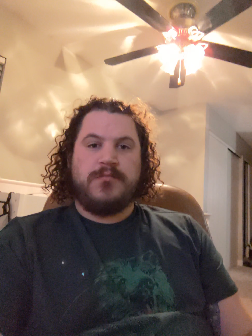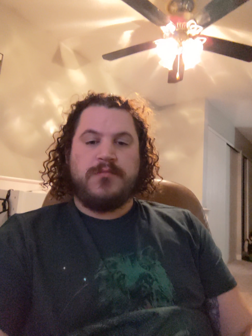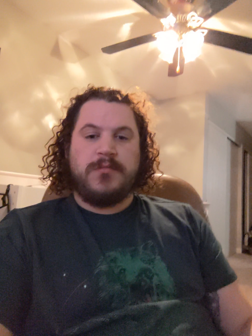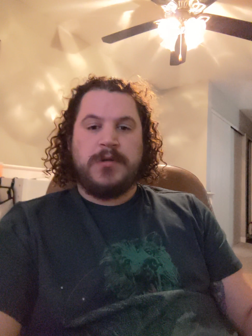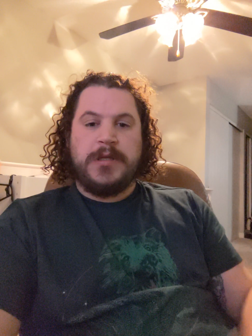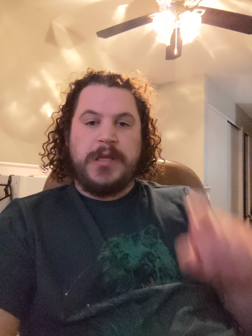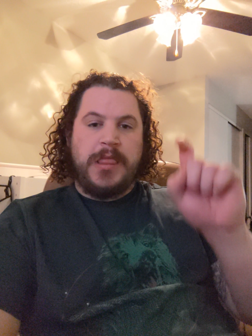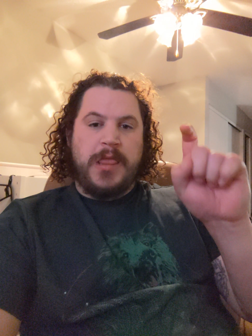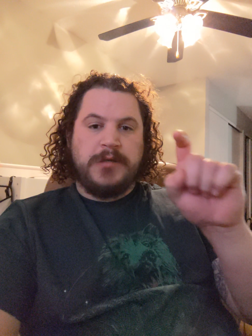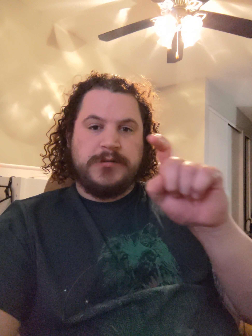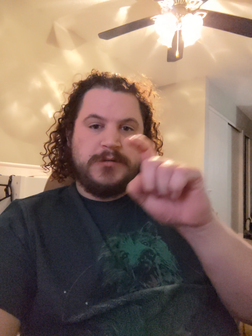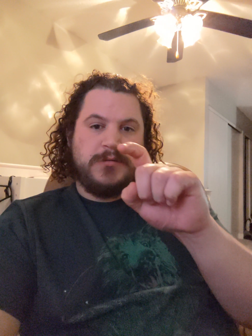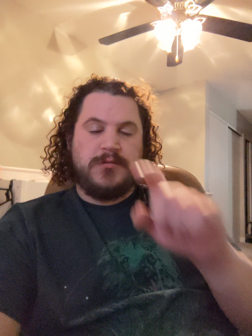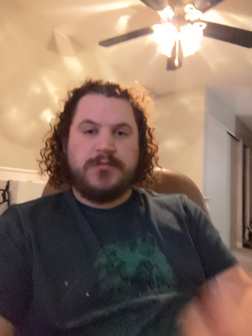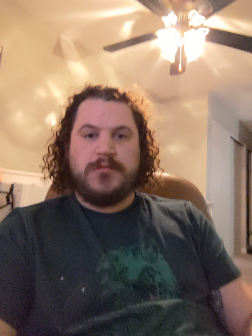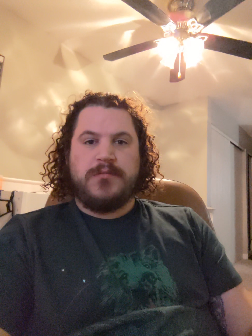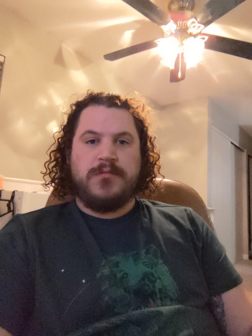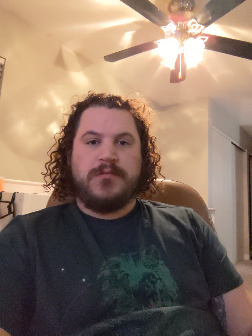closet